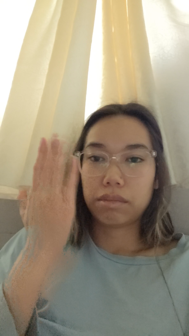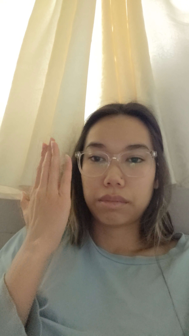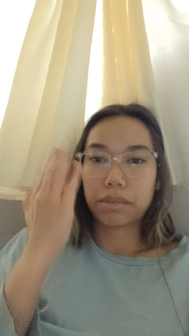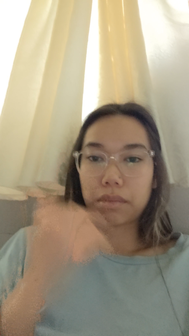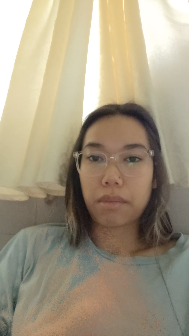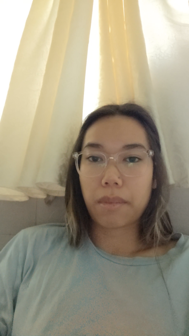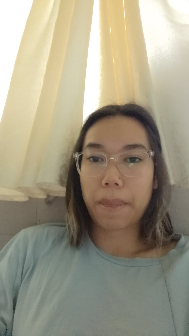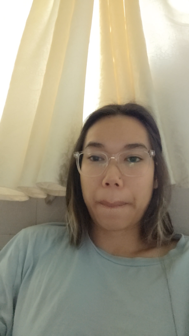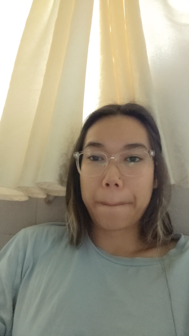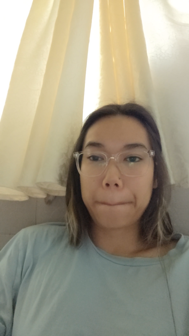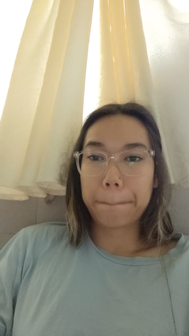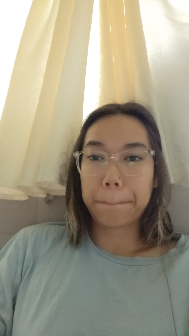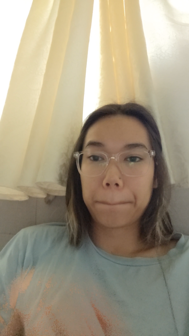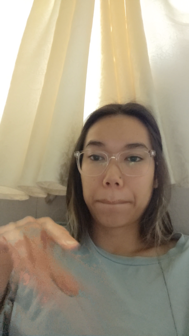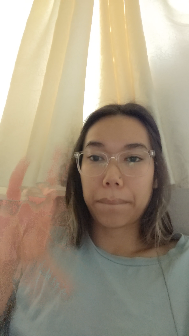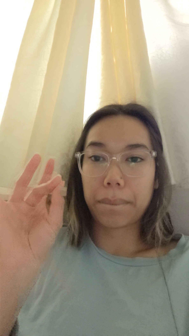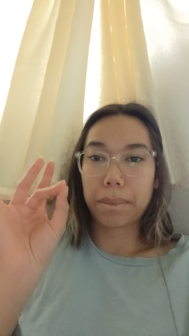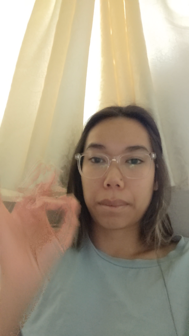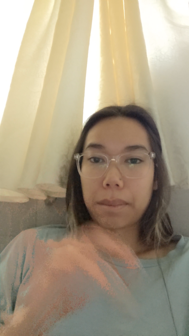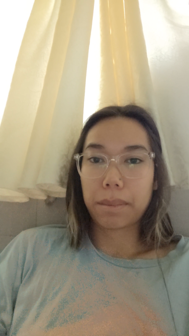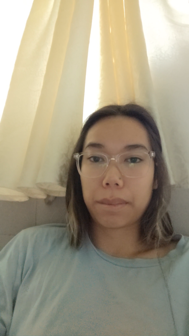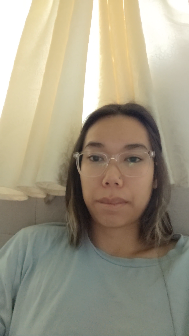pick